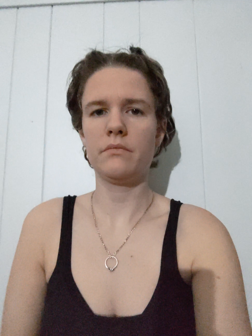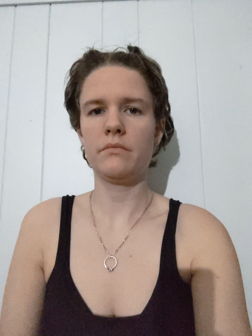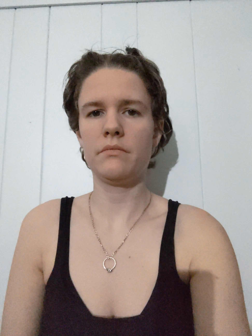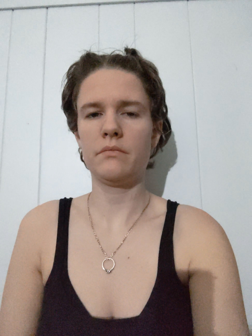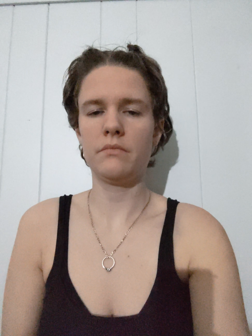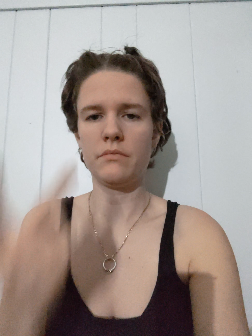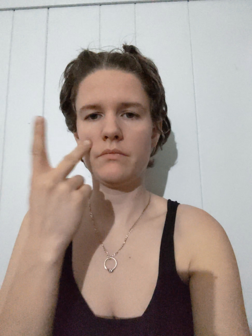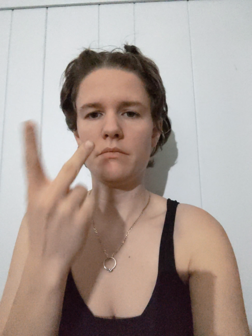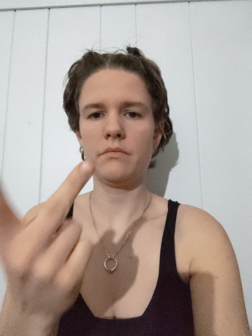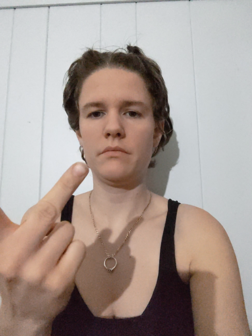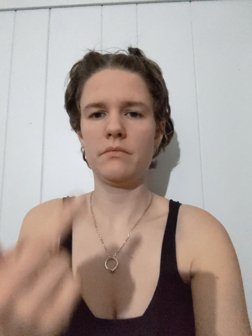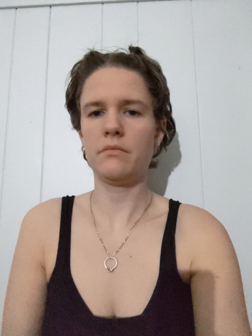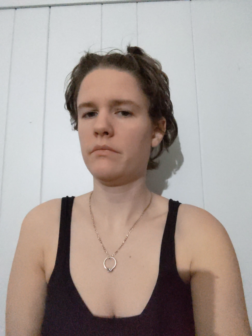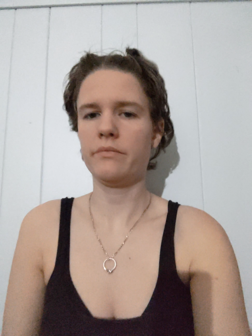look